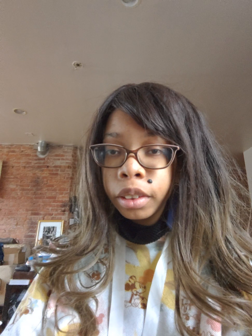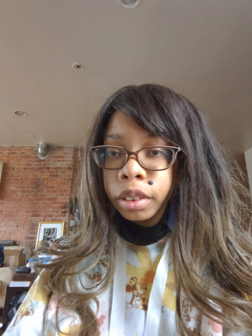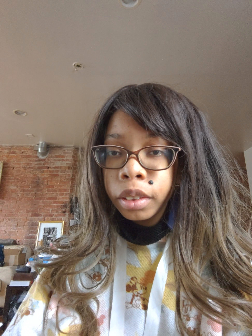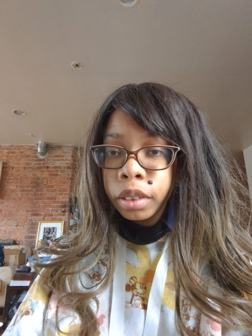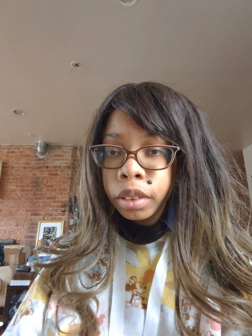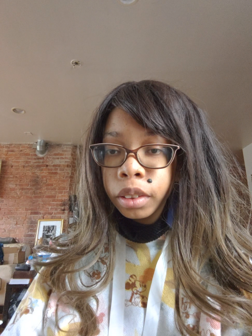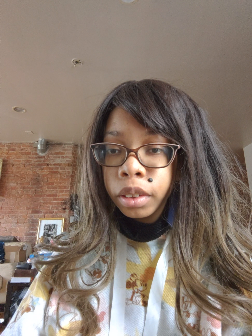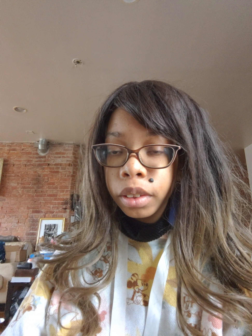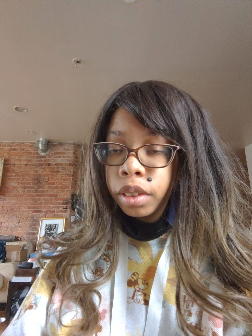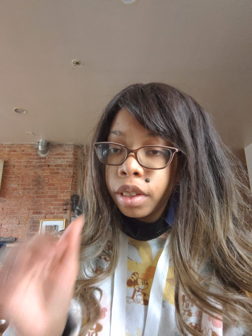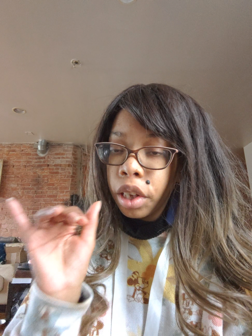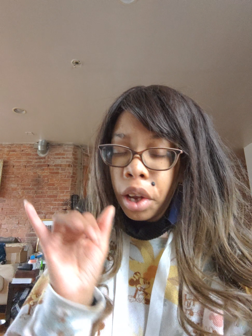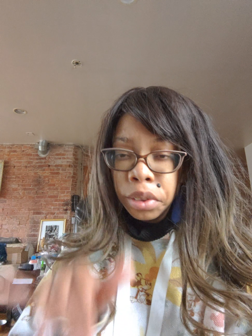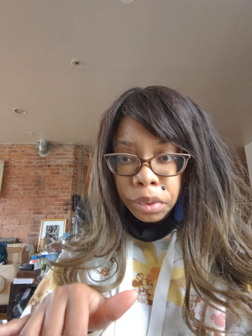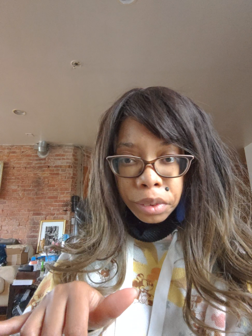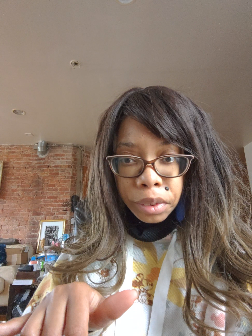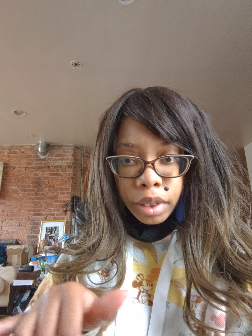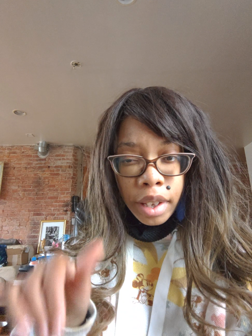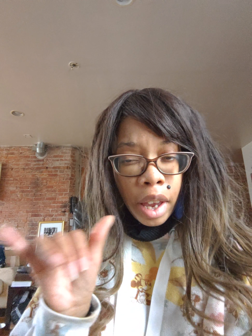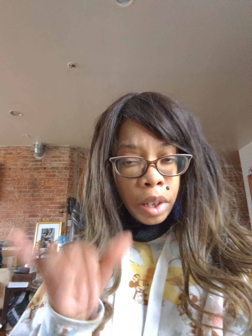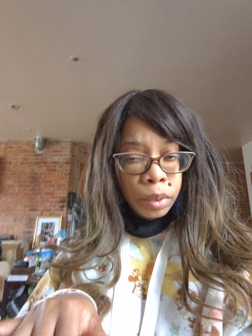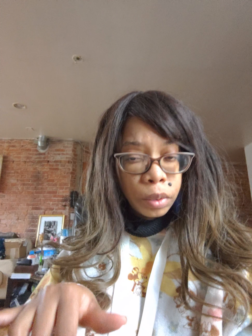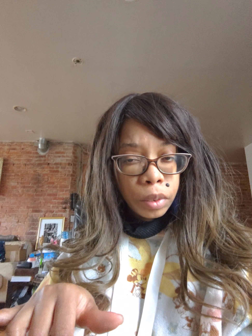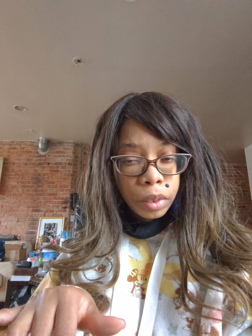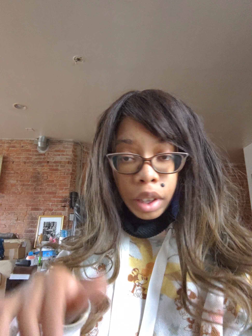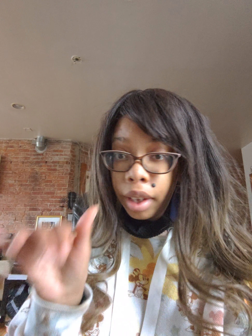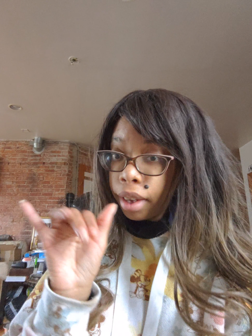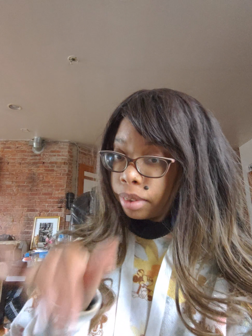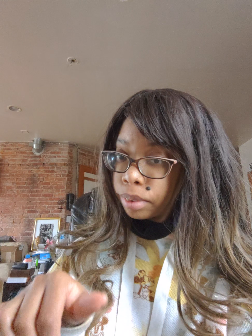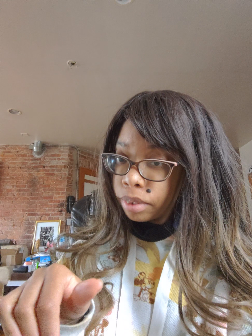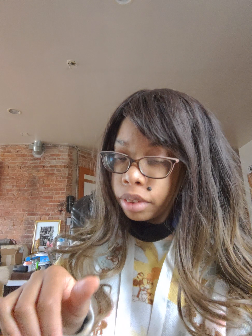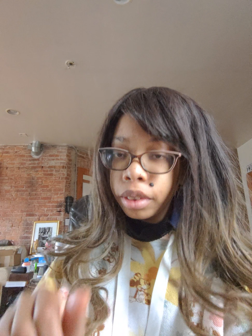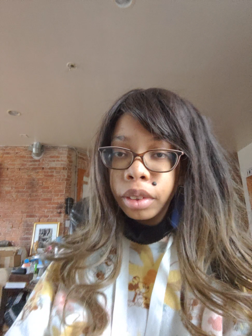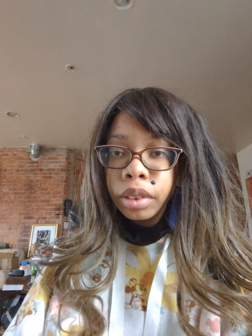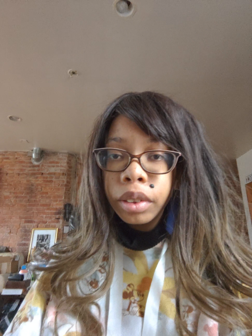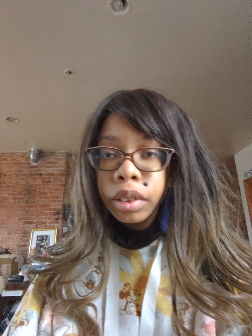same